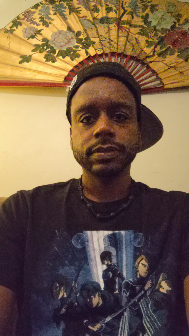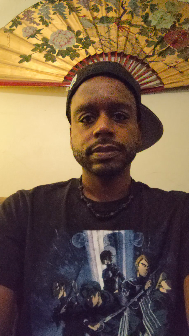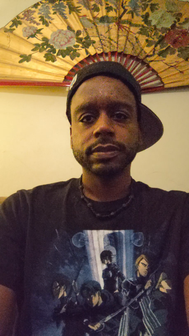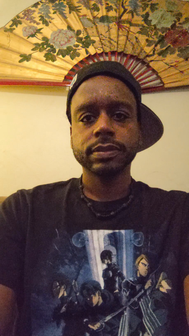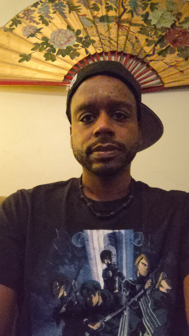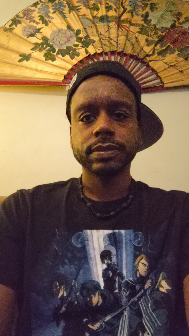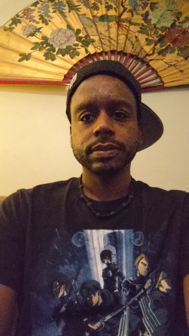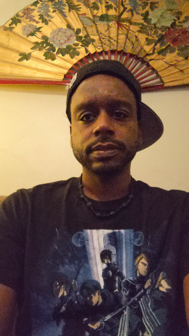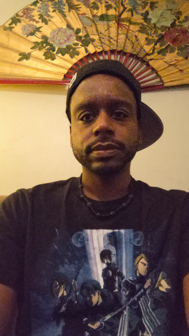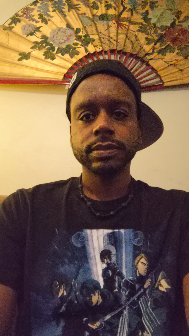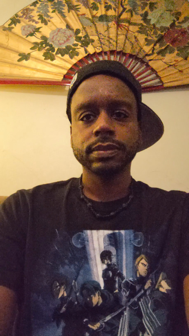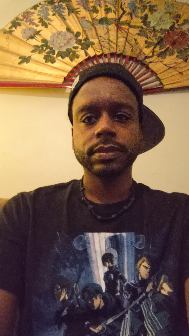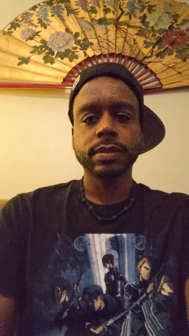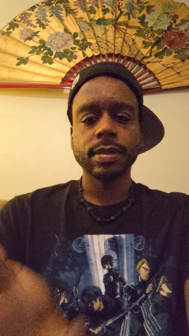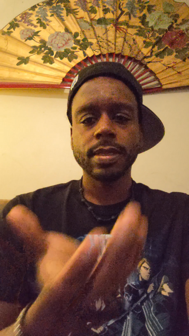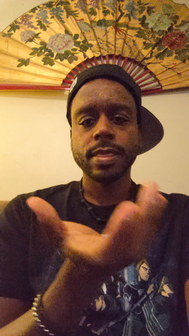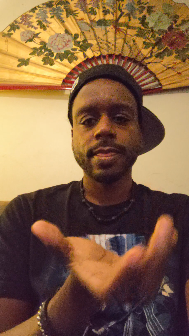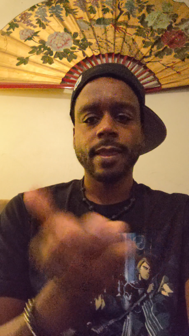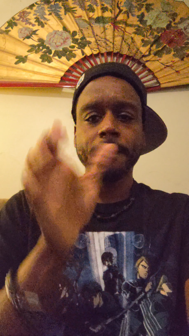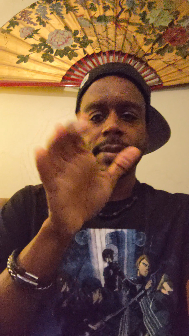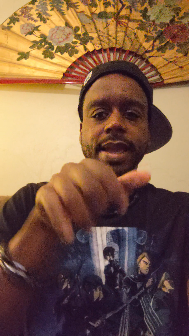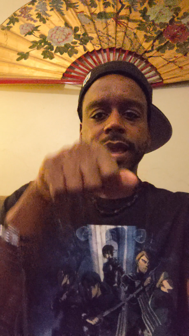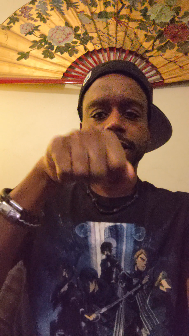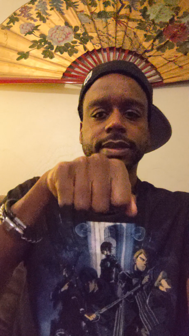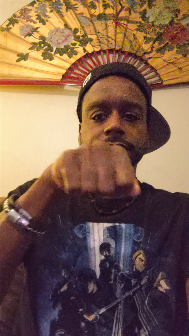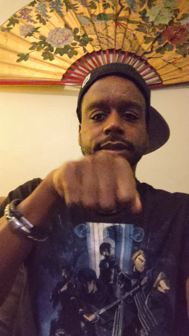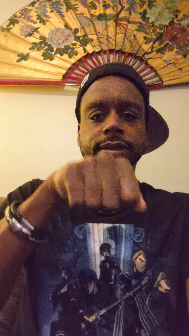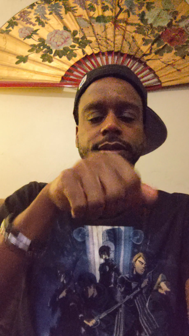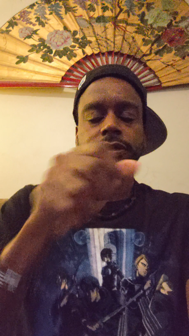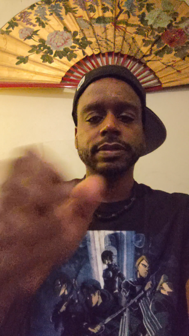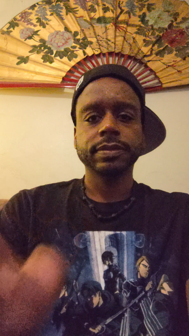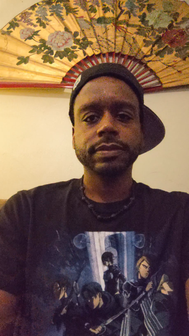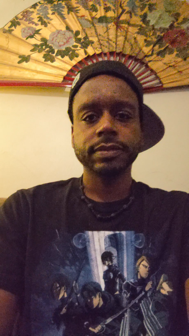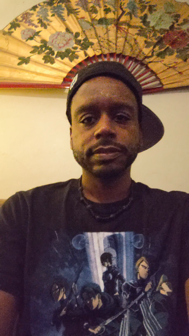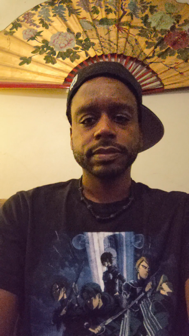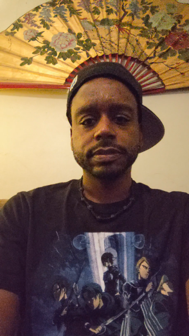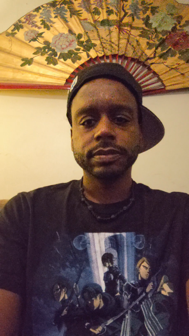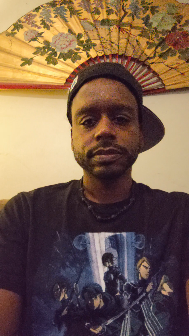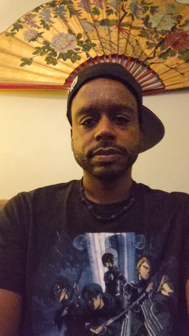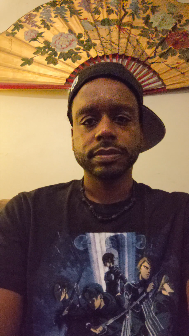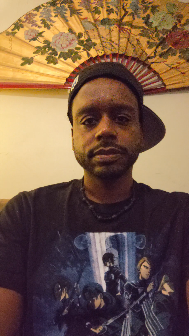basket